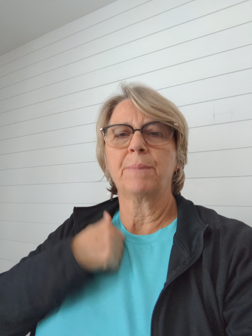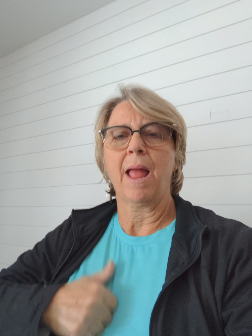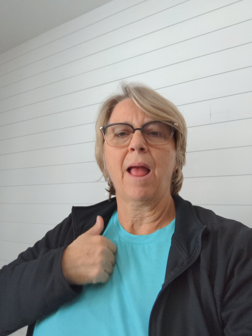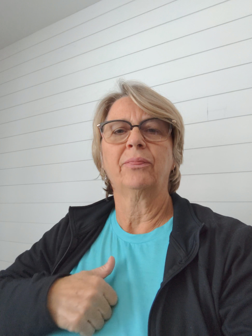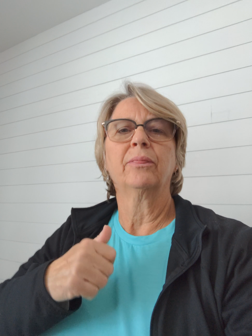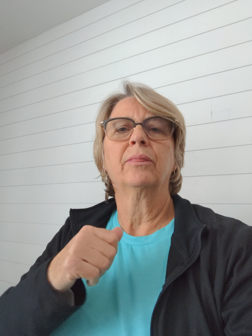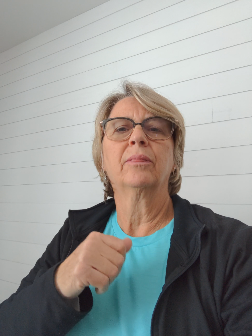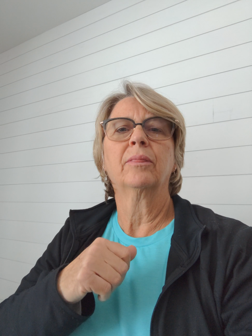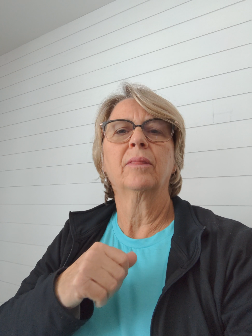bath